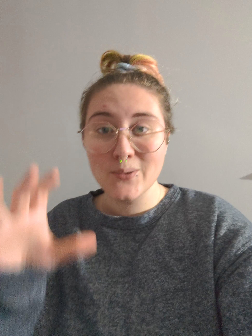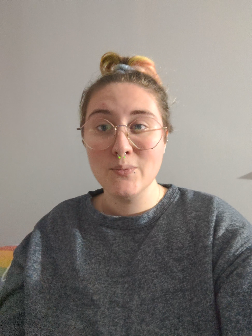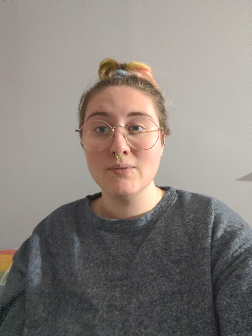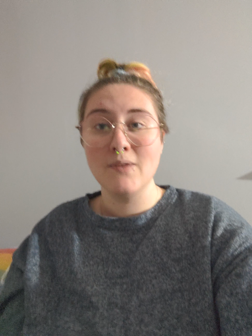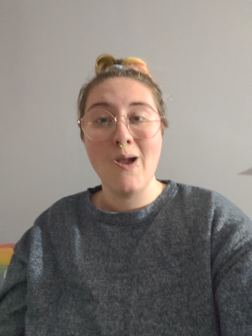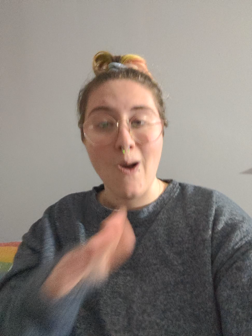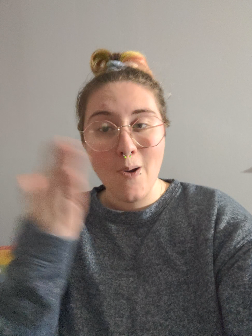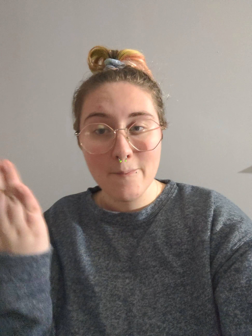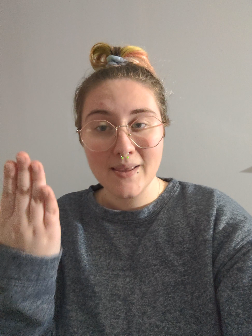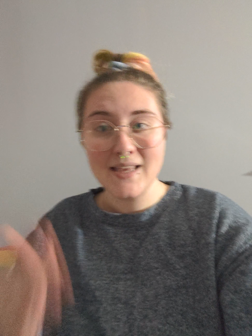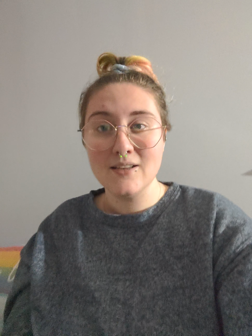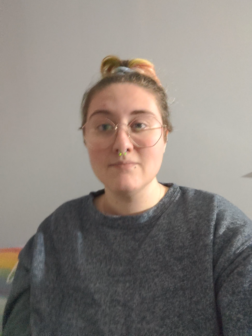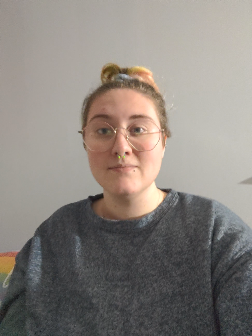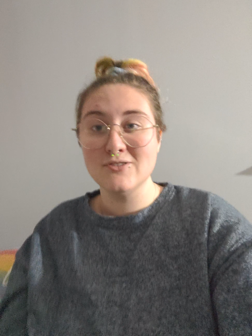open